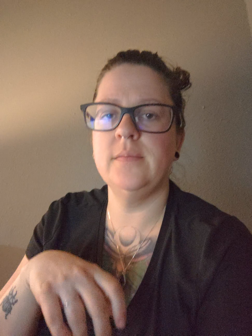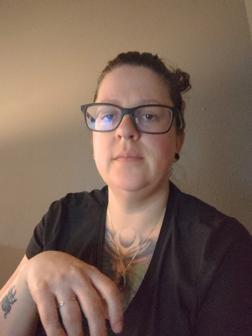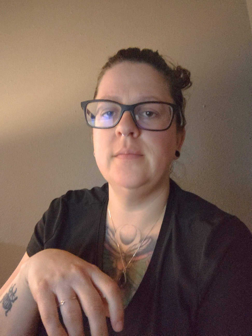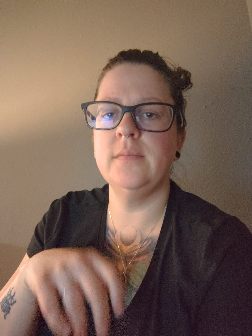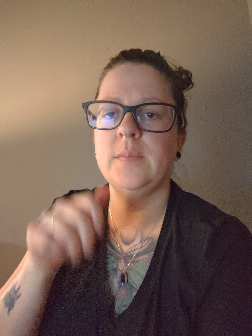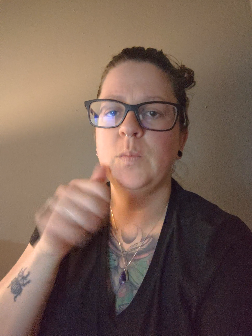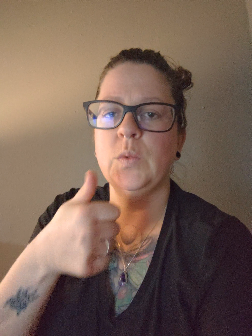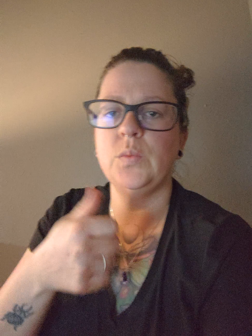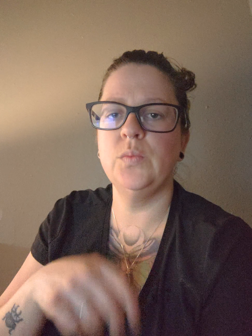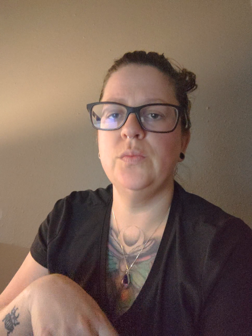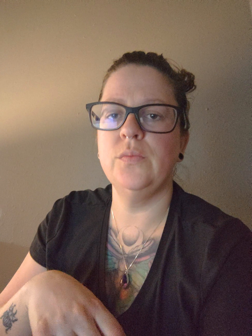tomorrow